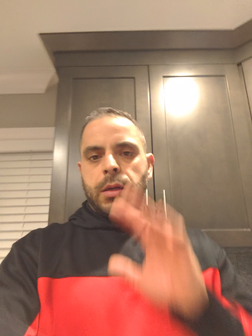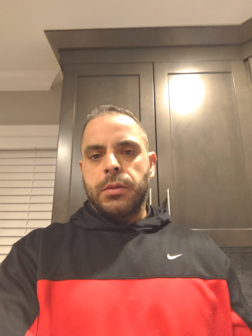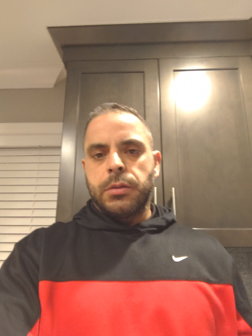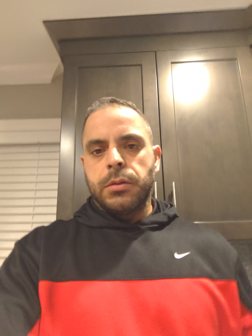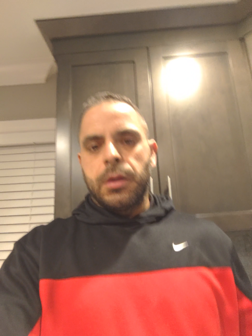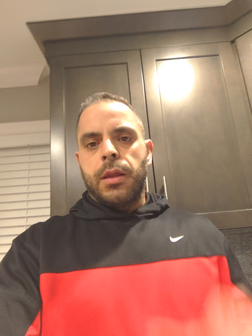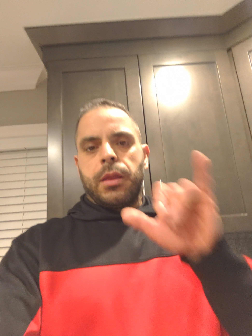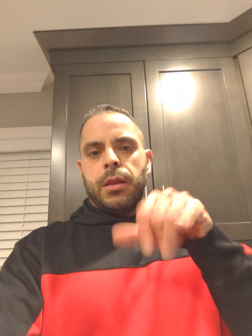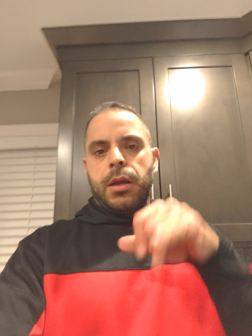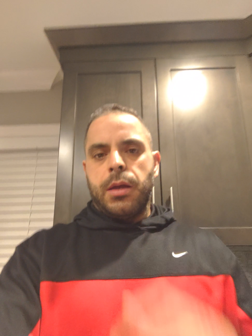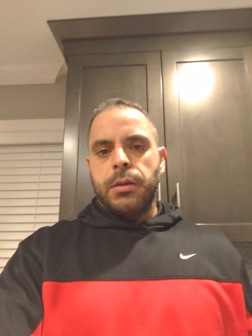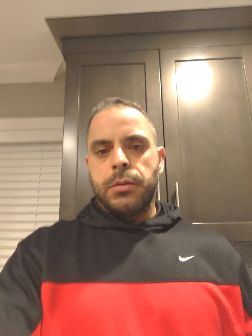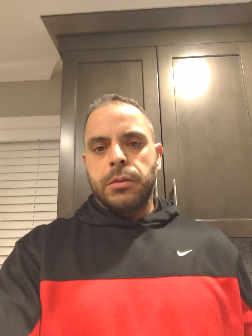that